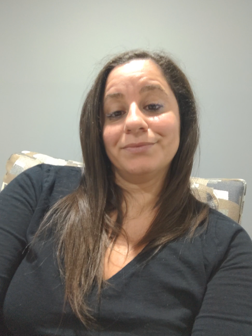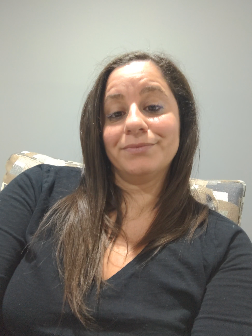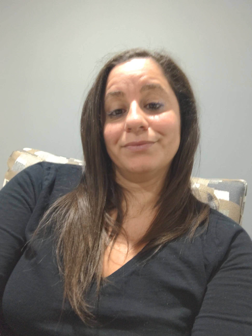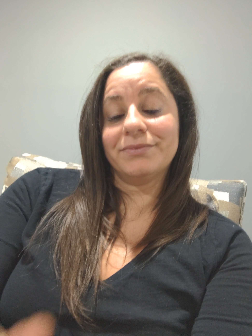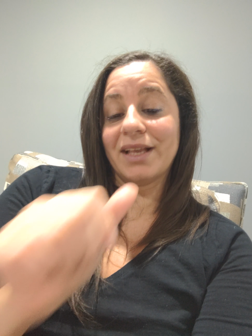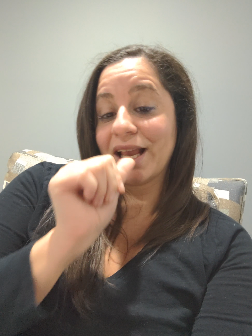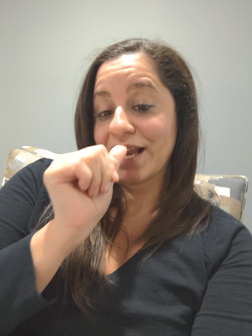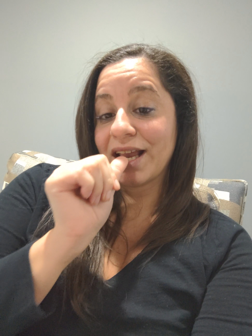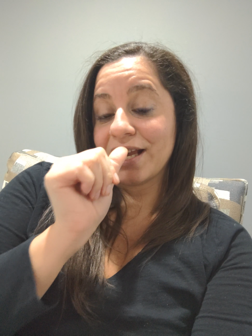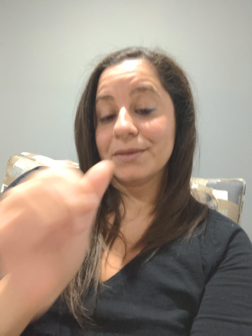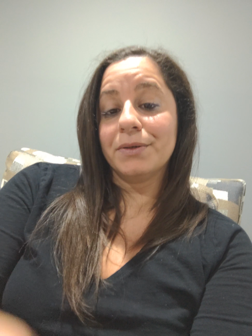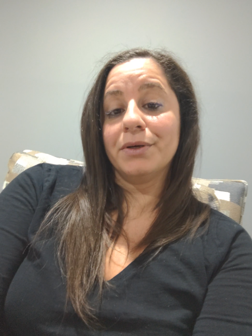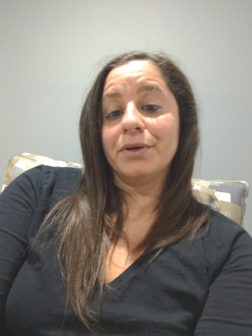nuts